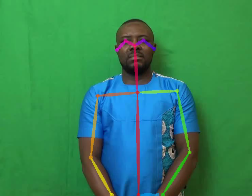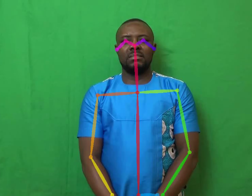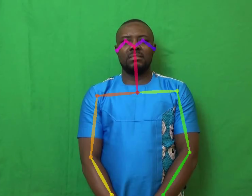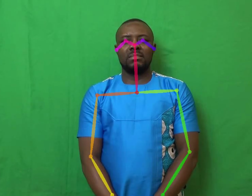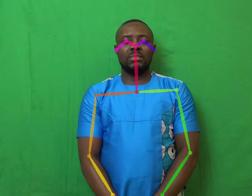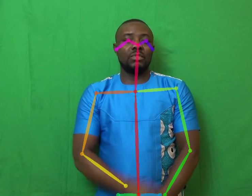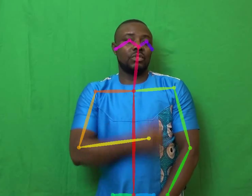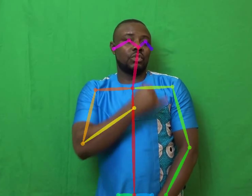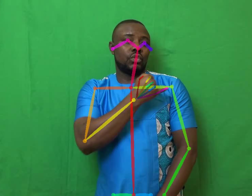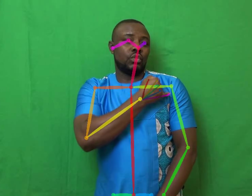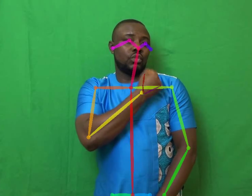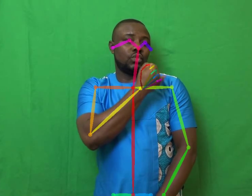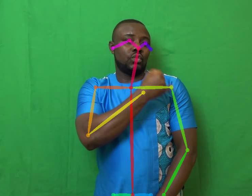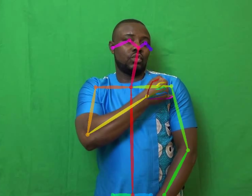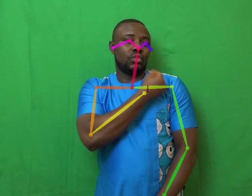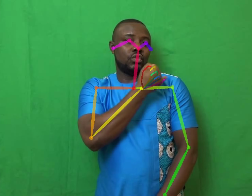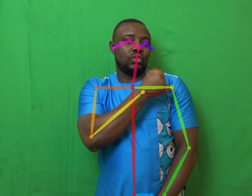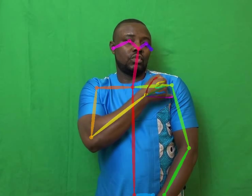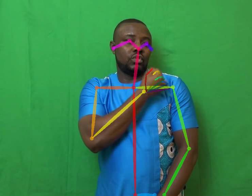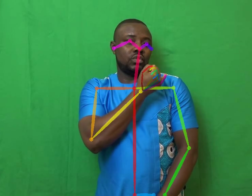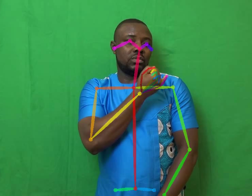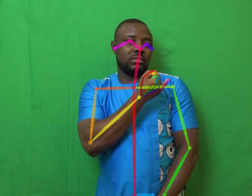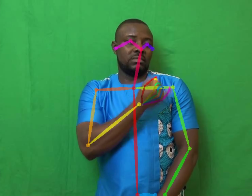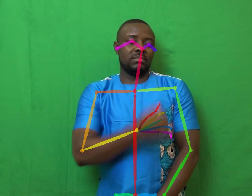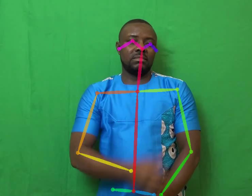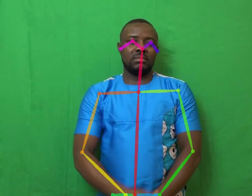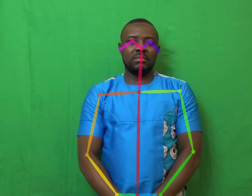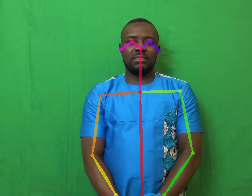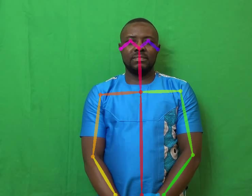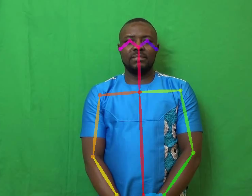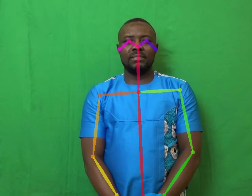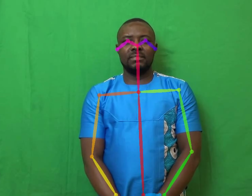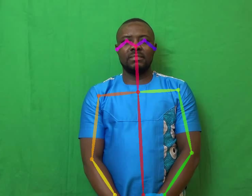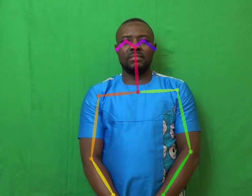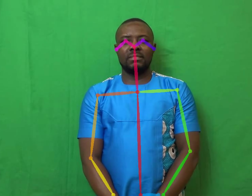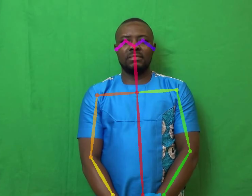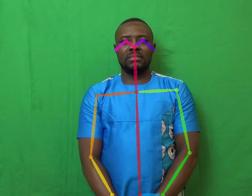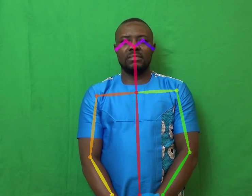John